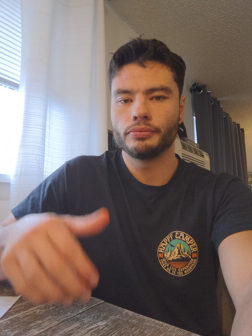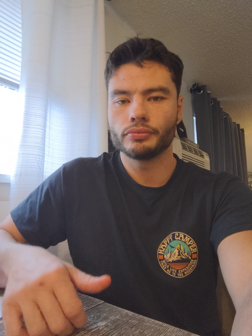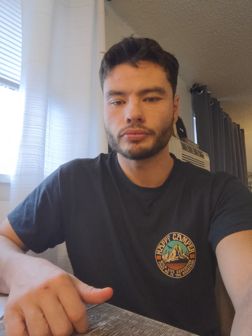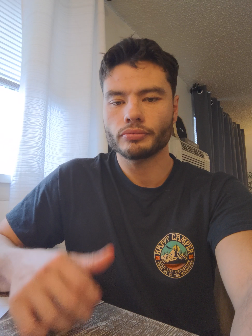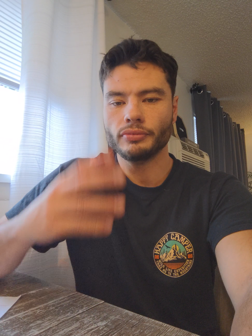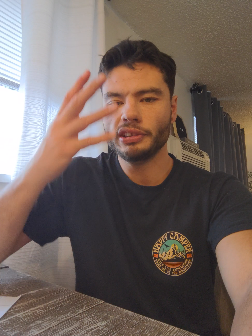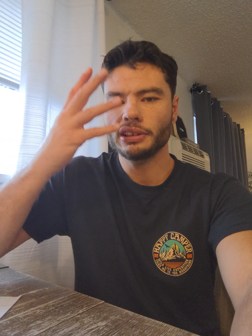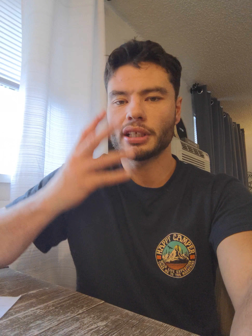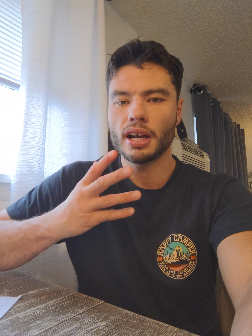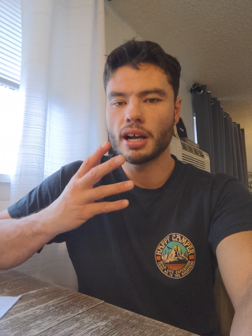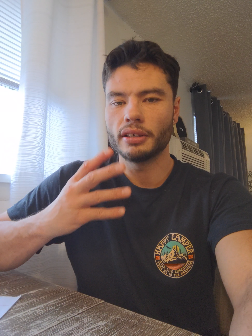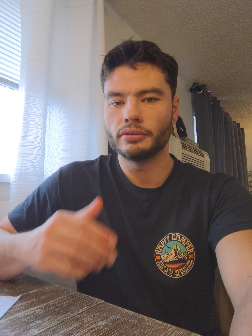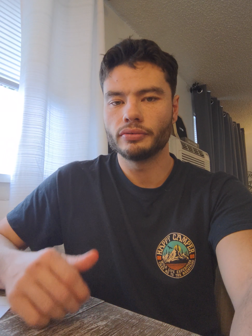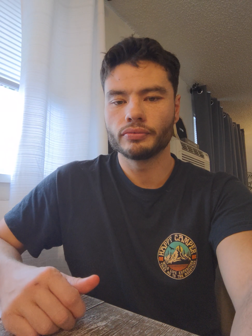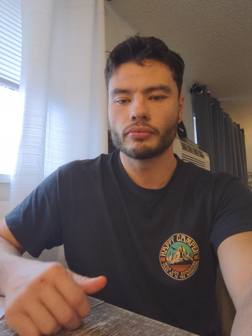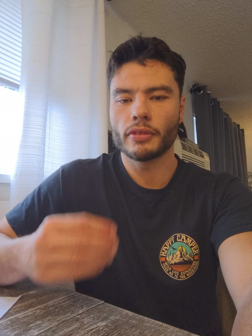sad